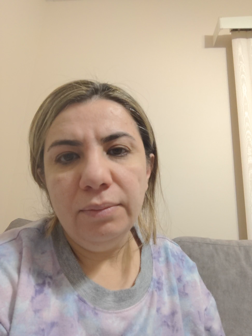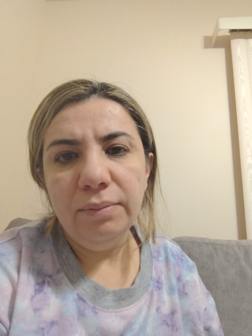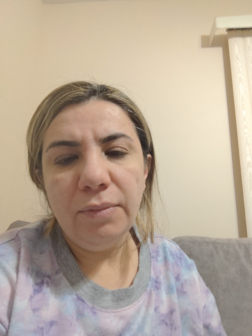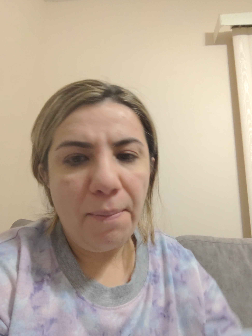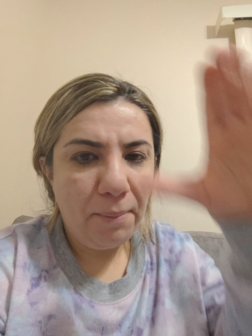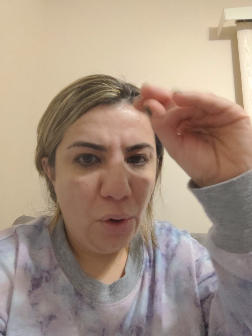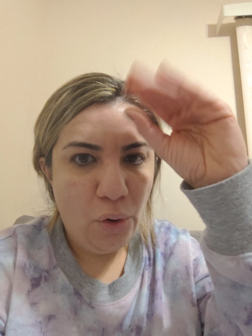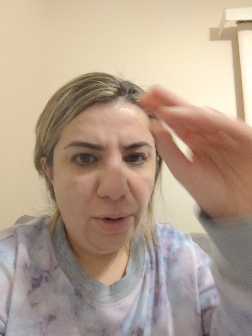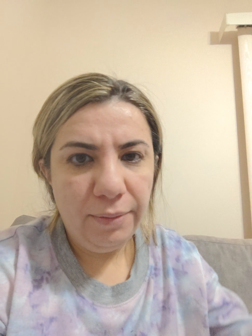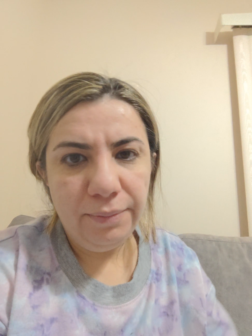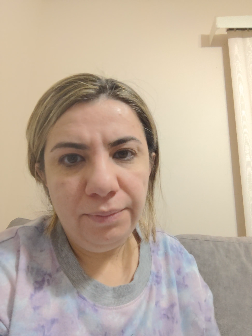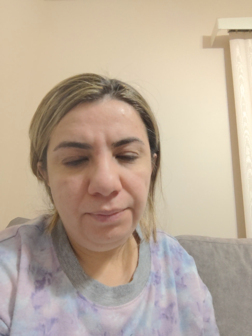boy